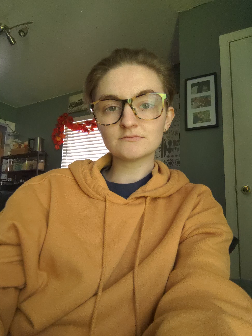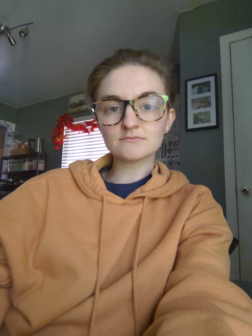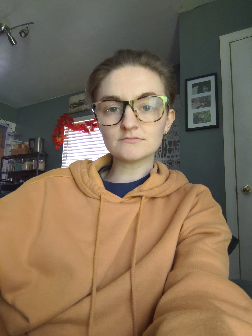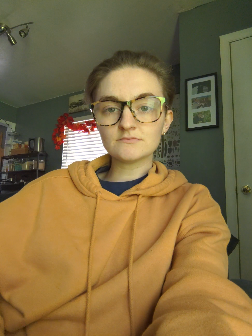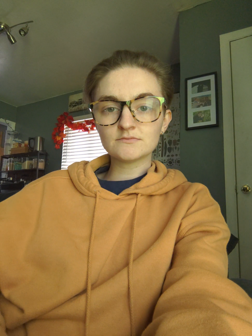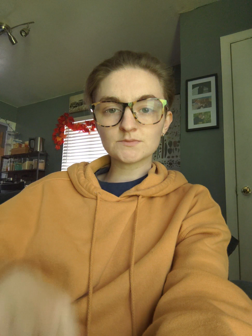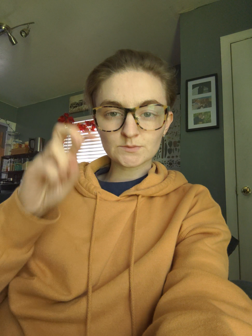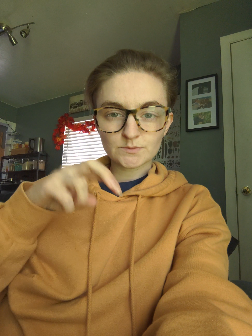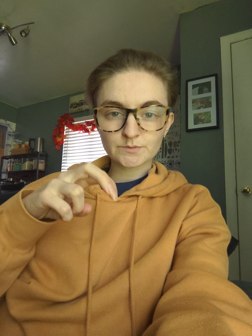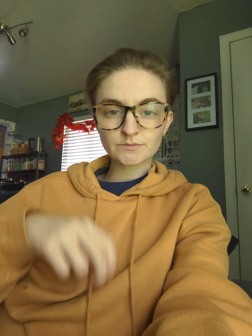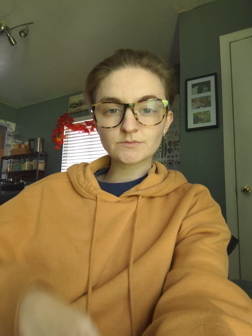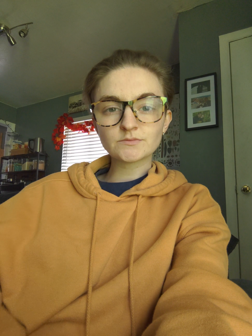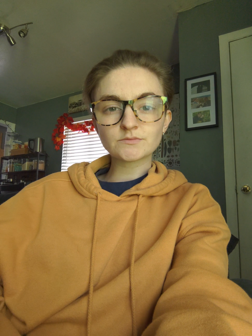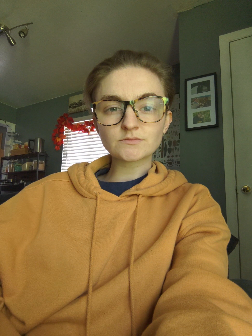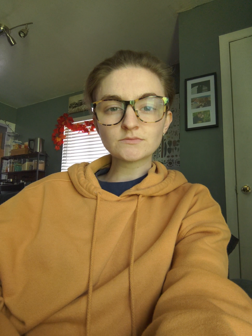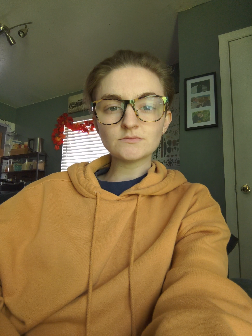potato